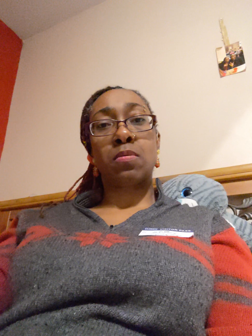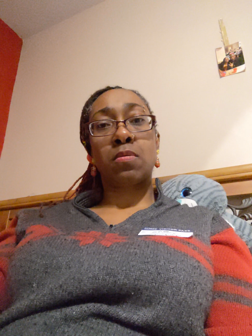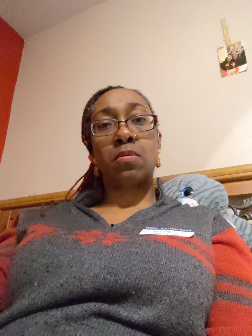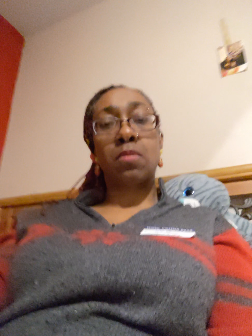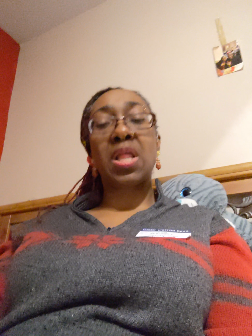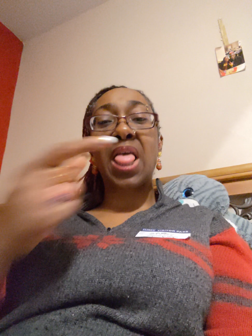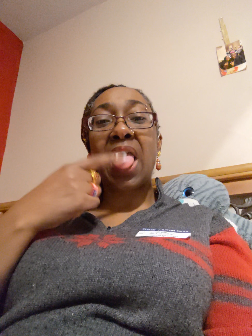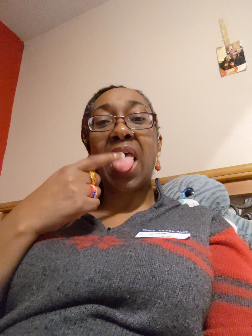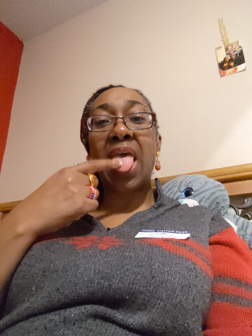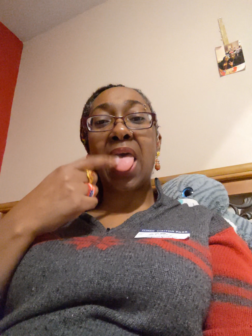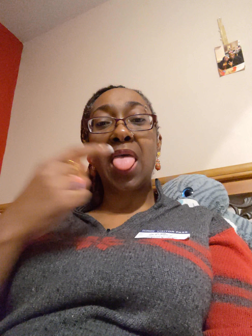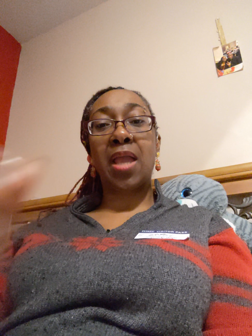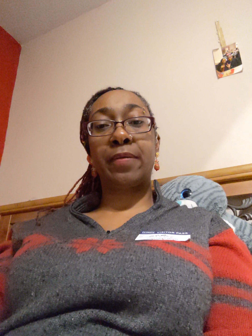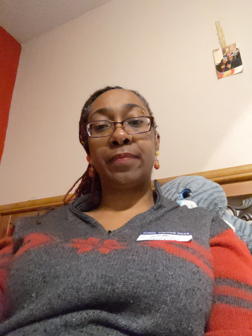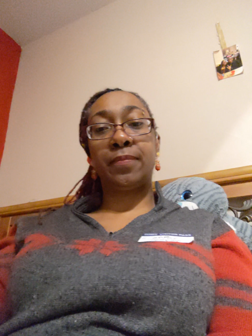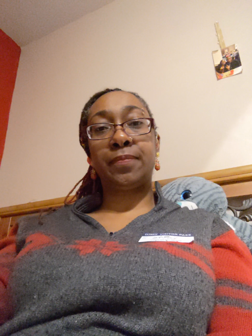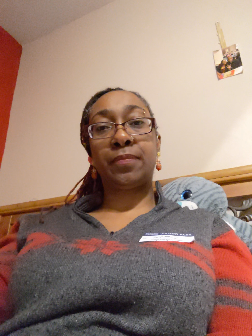tongue